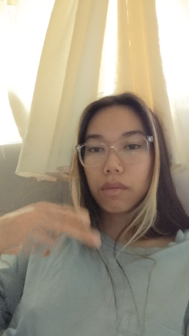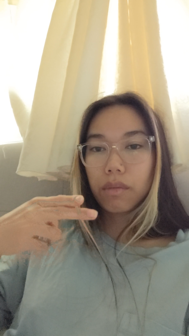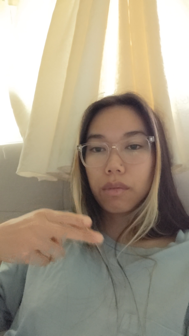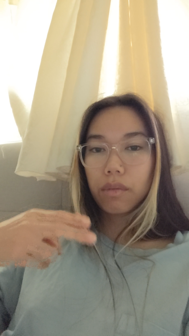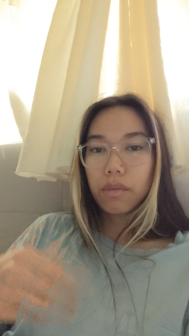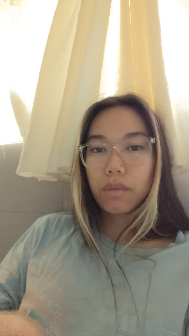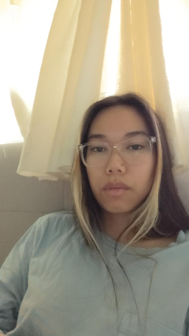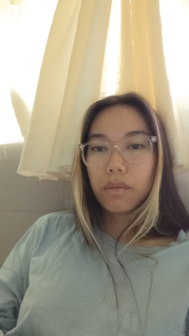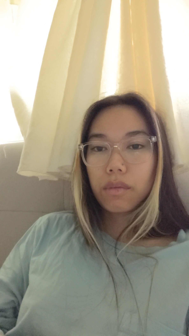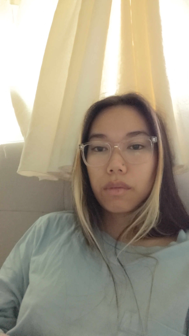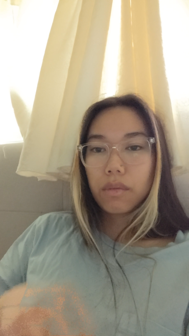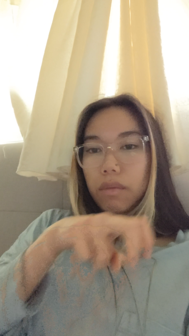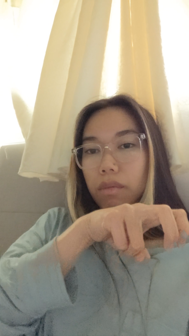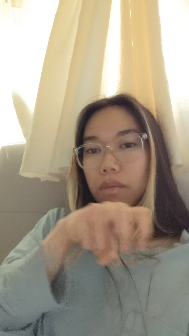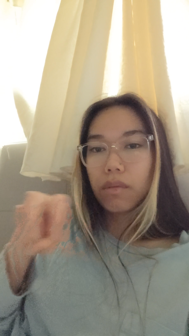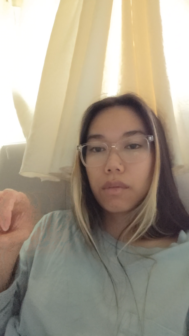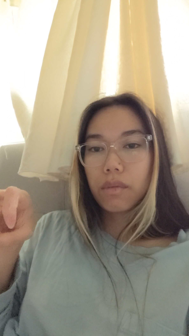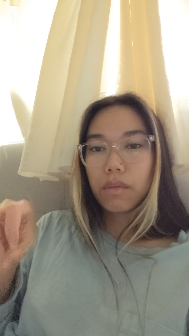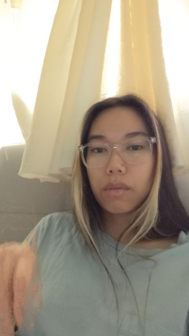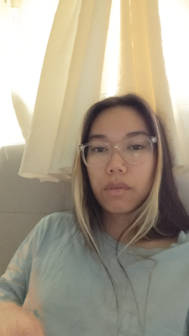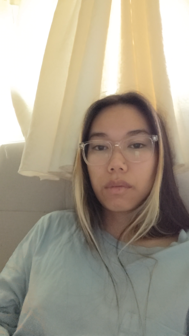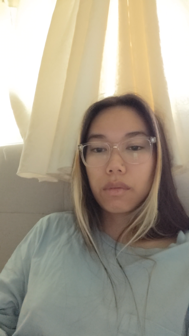bench